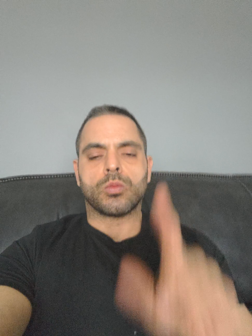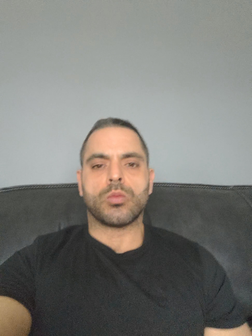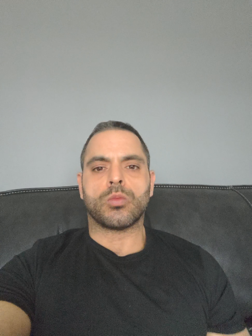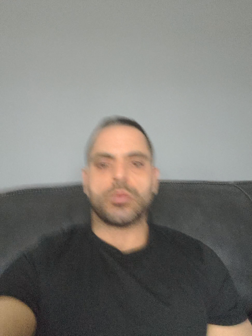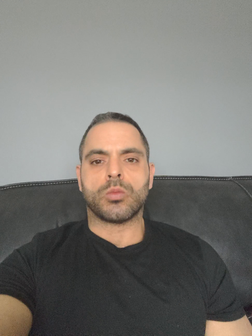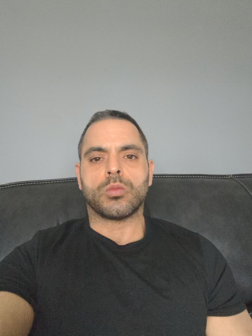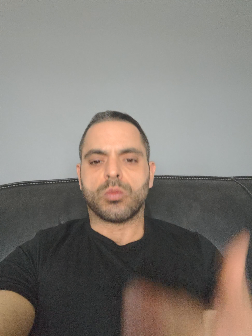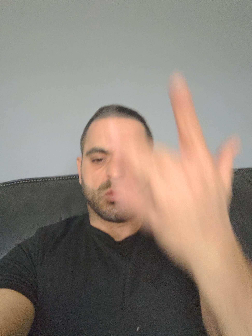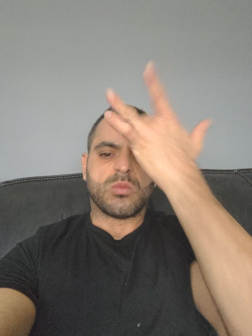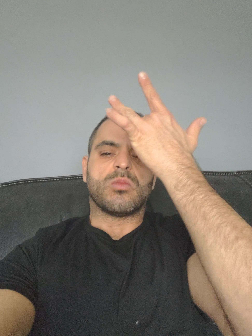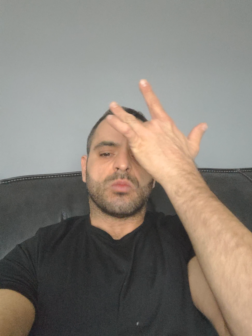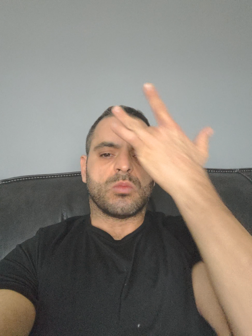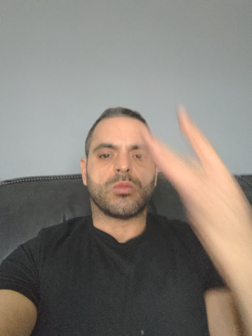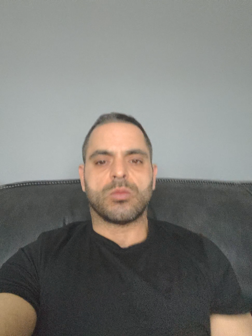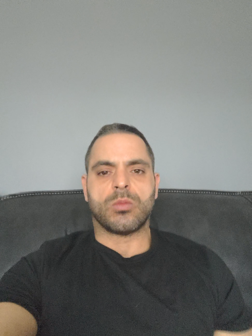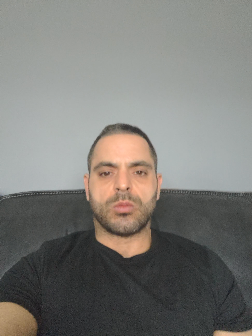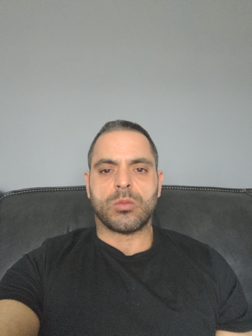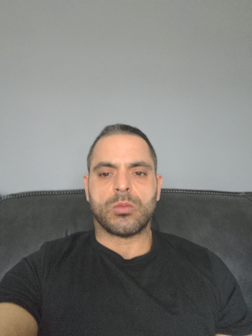sick